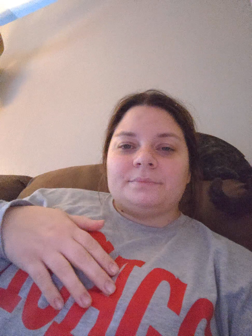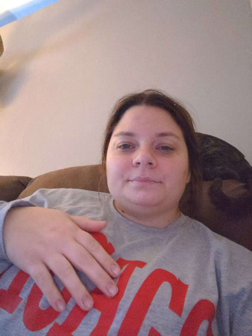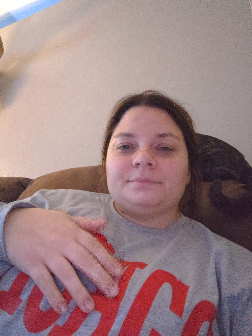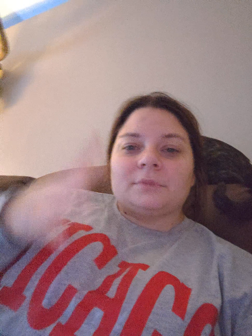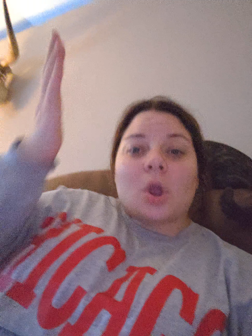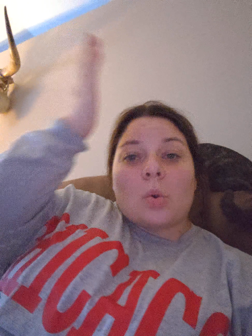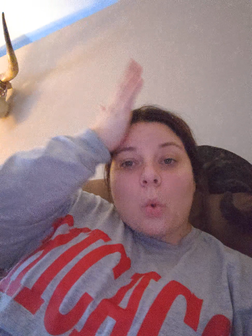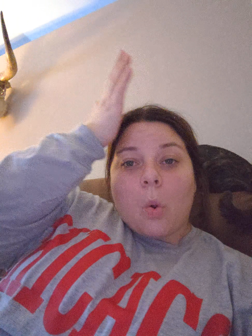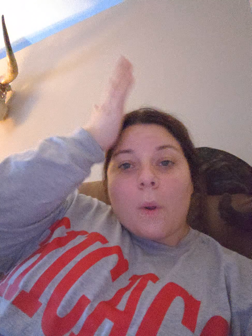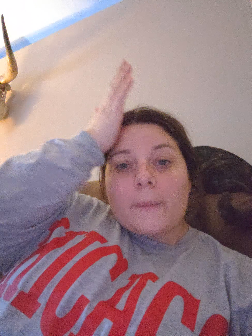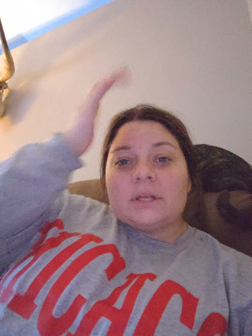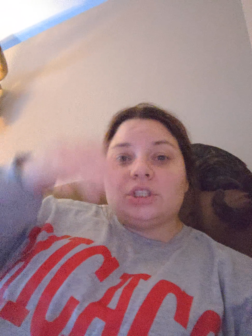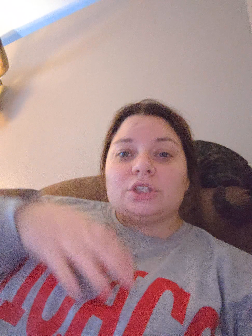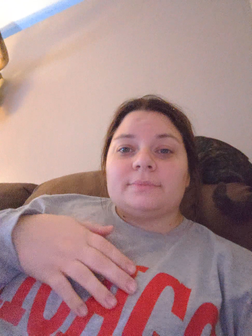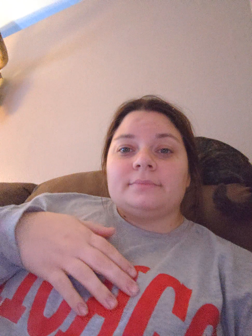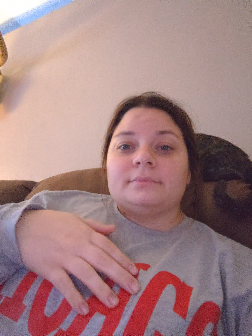garbage